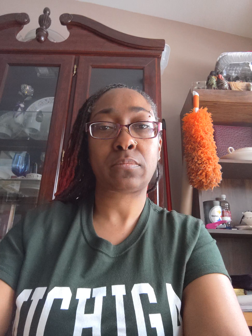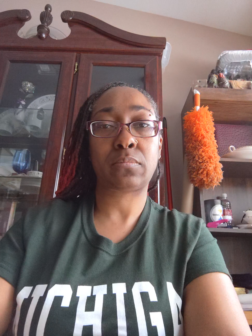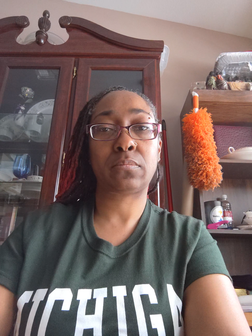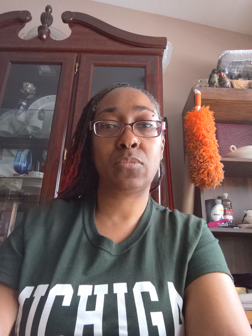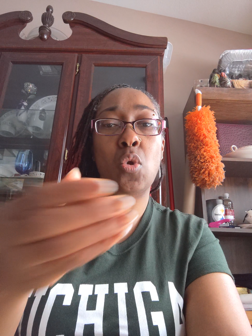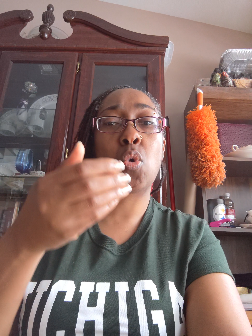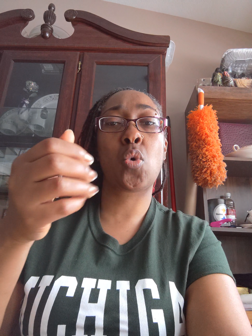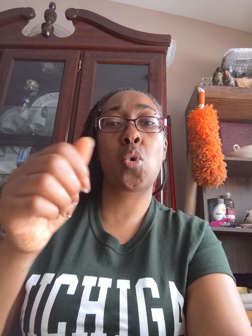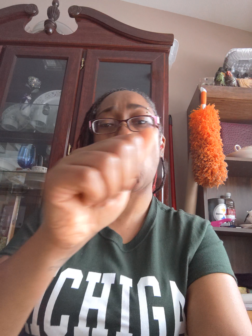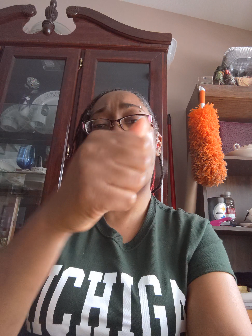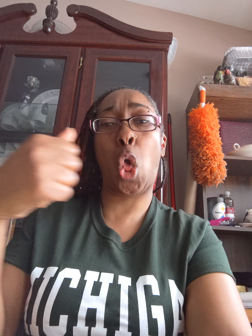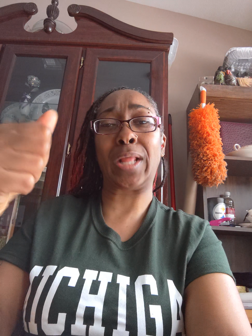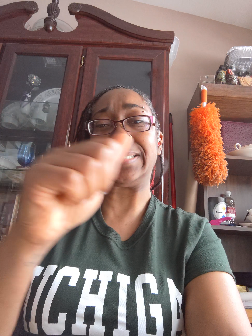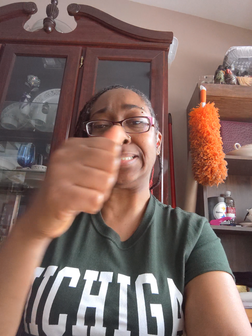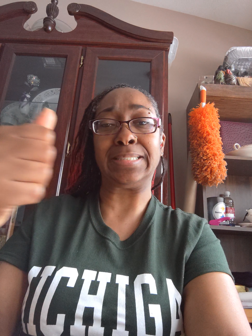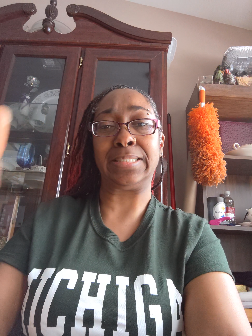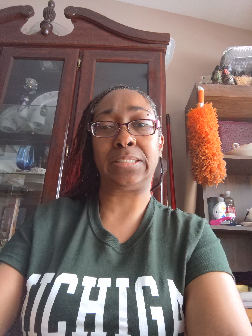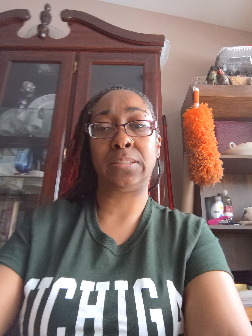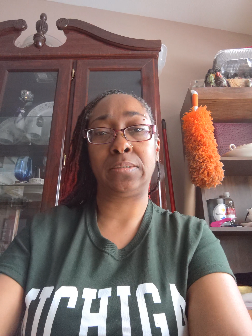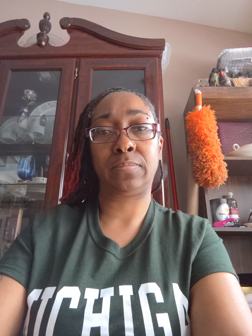closet